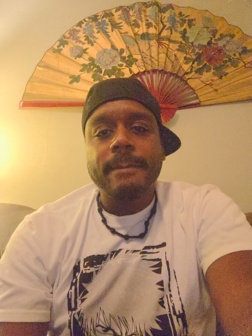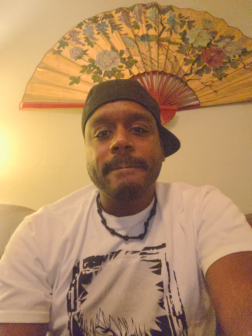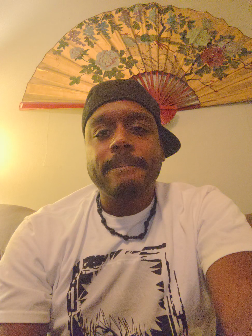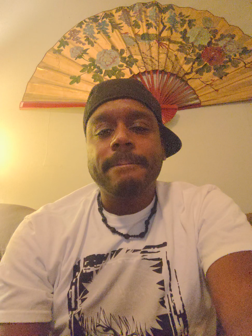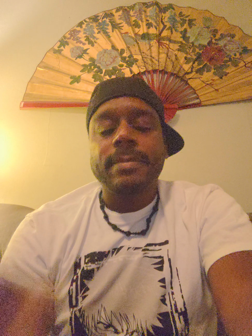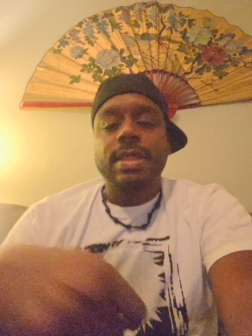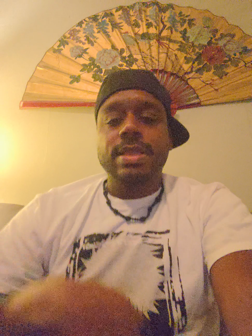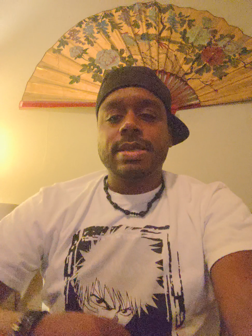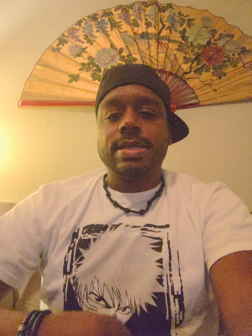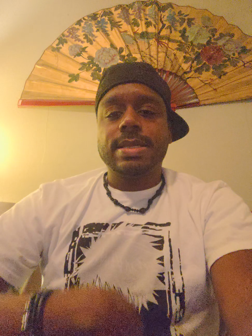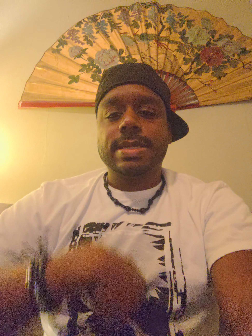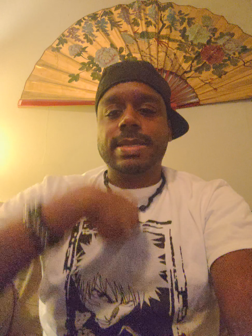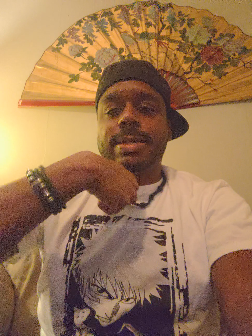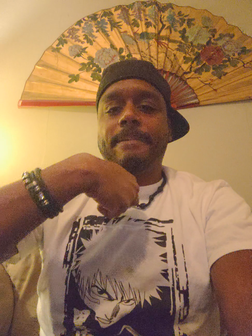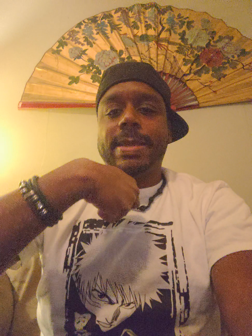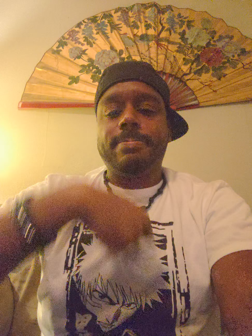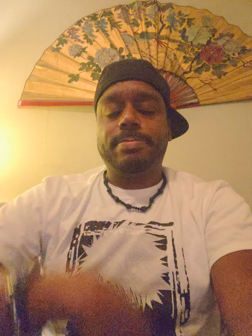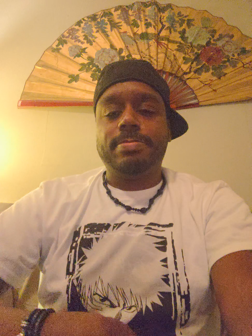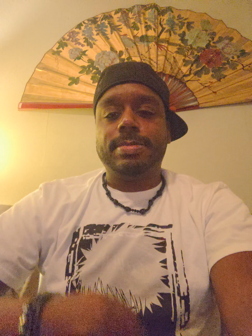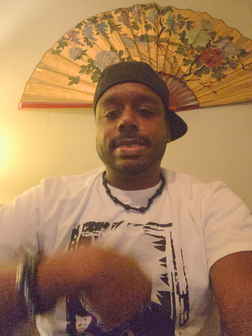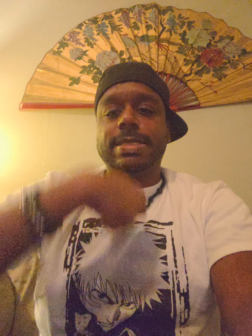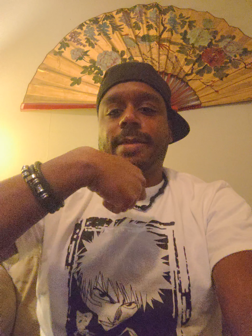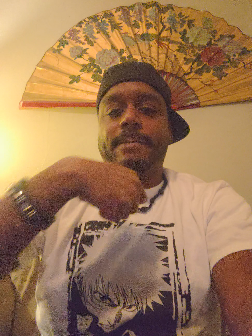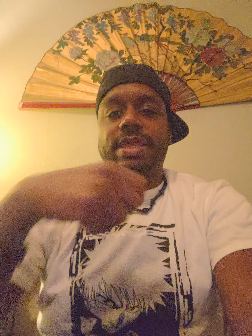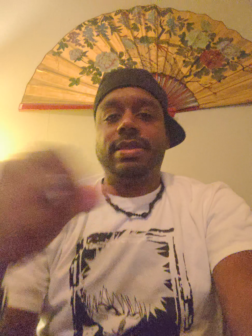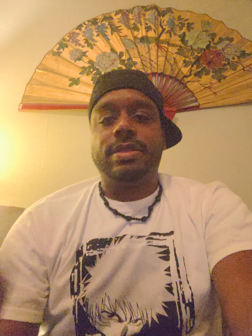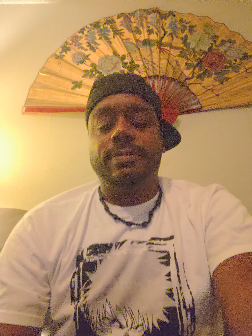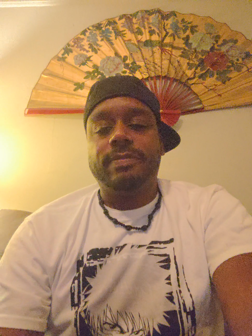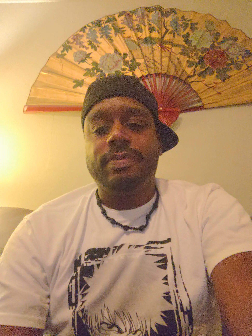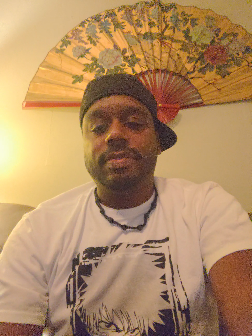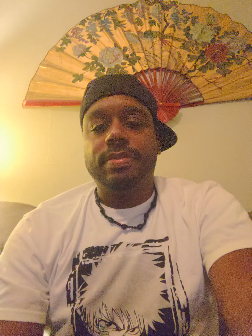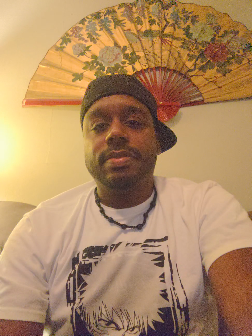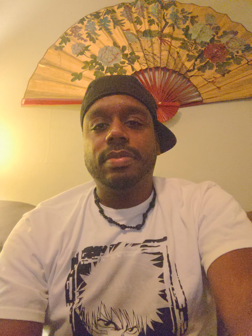zipper